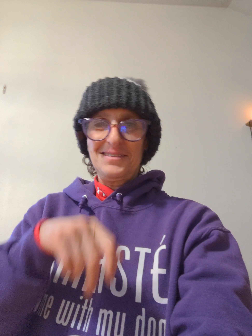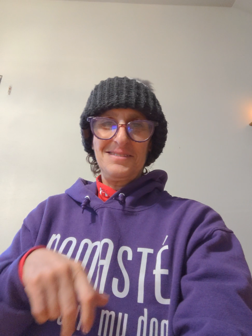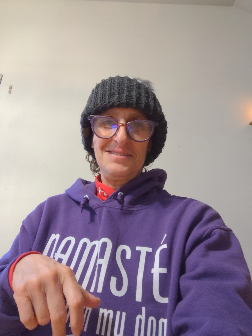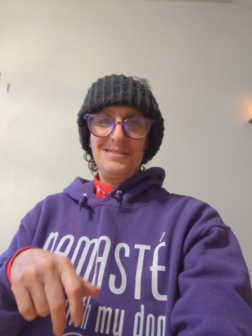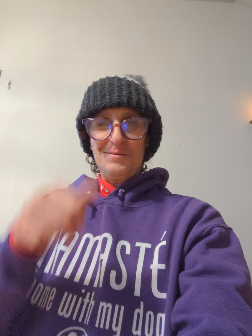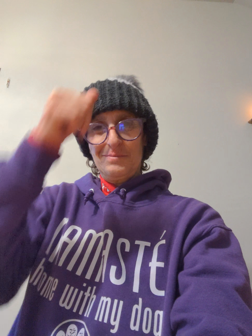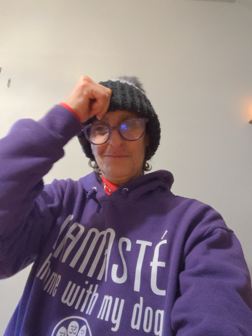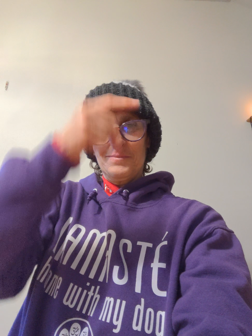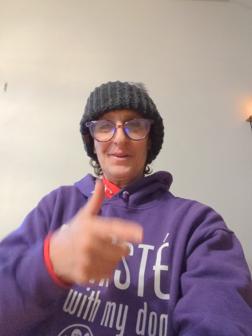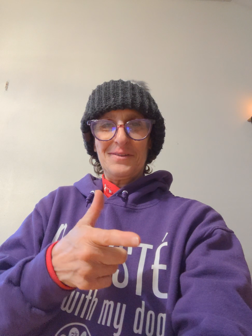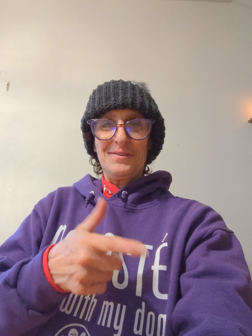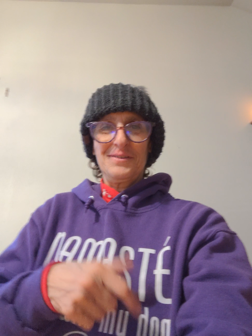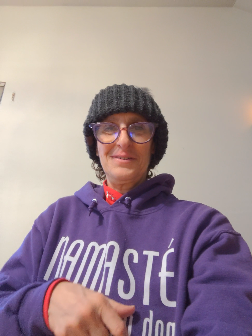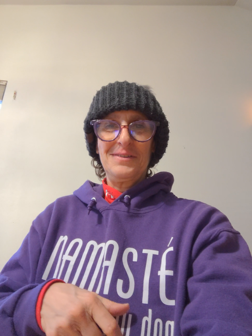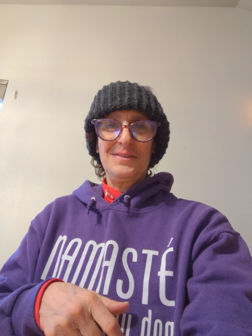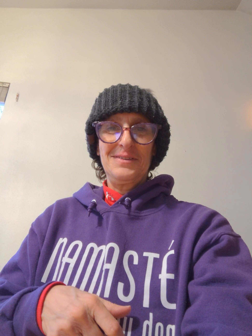brother